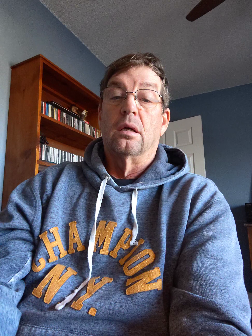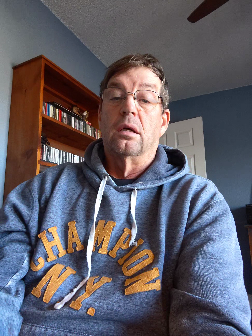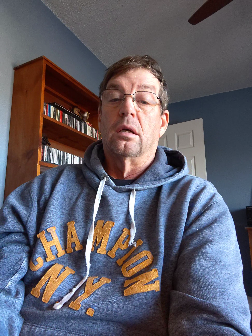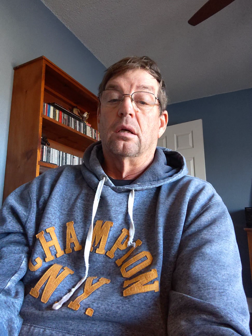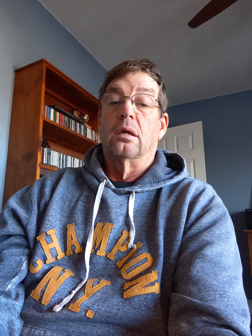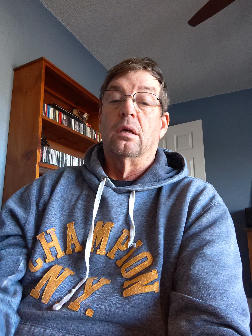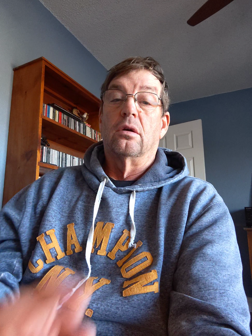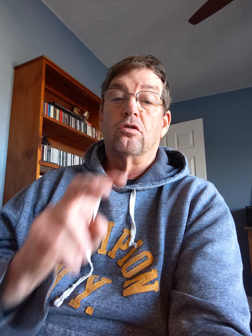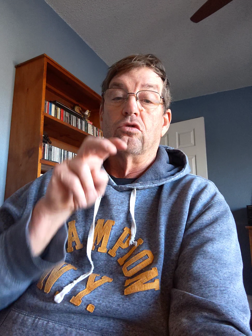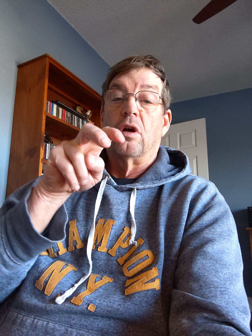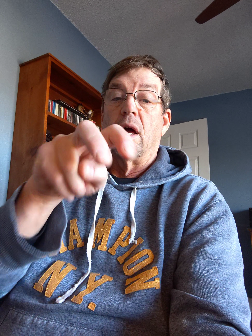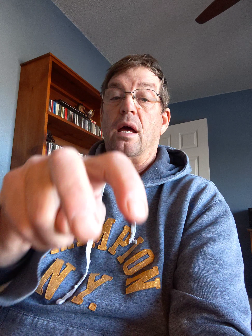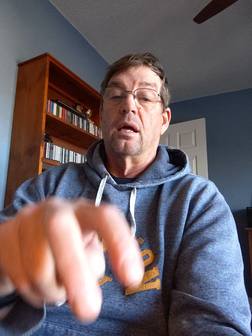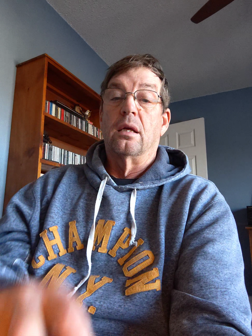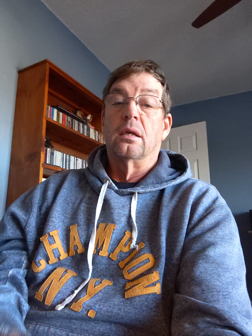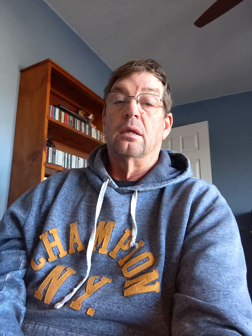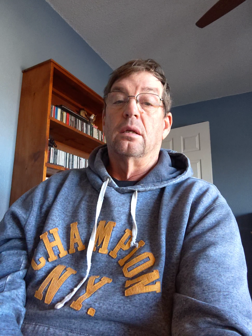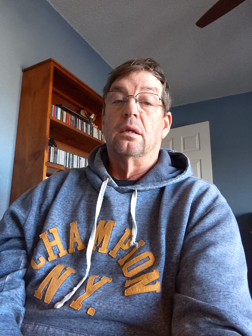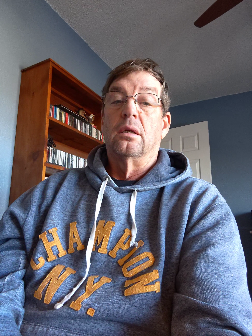ride